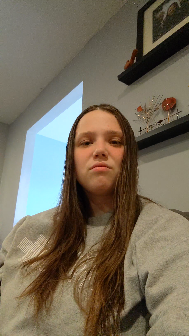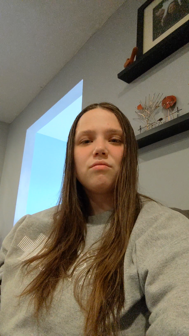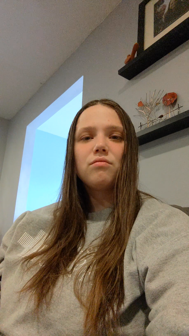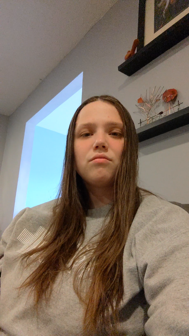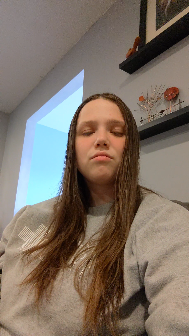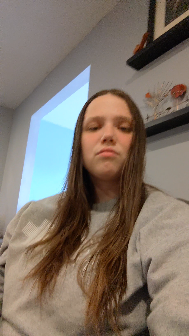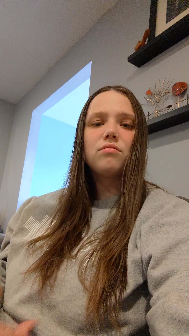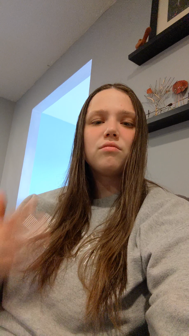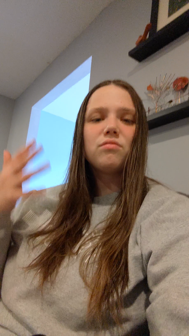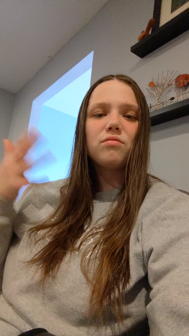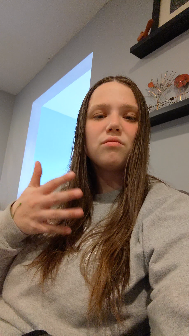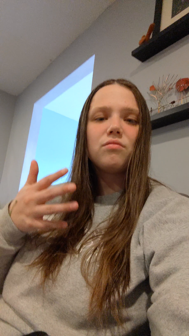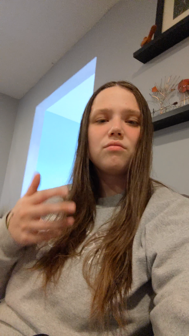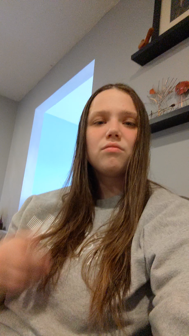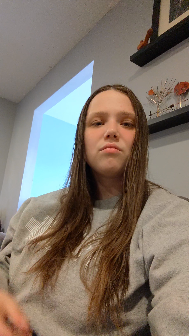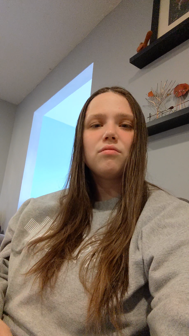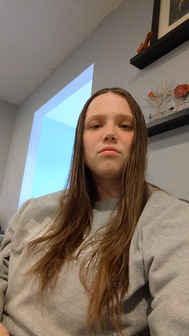scared